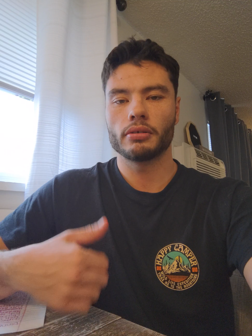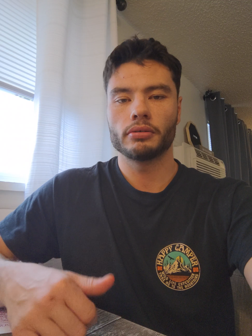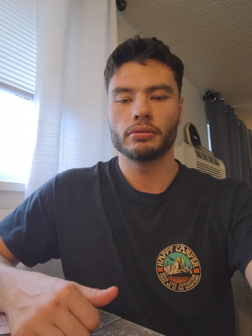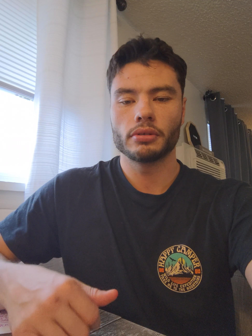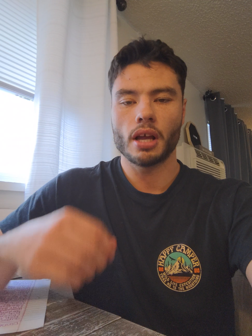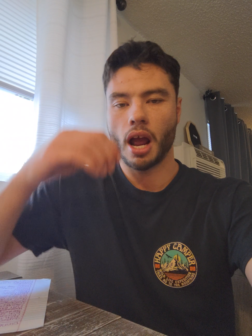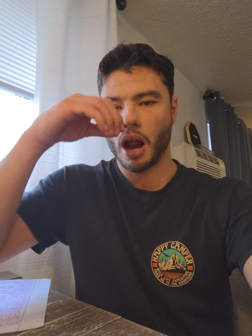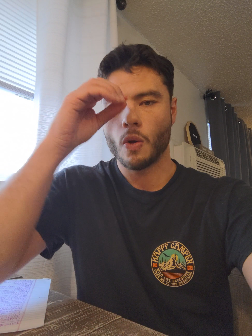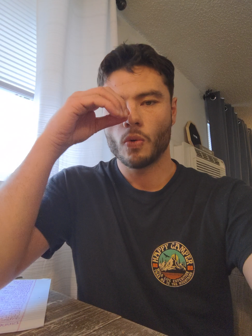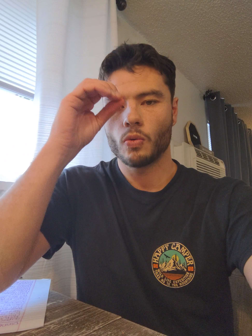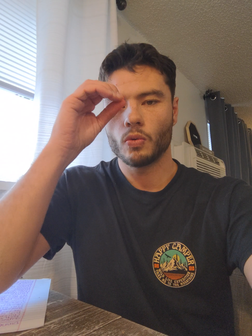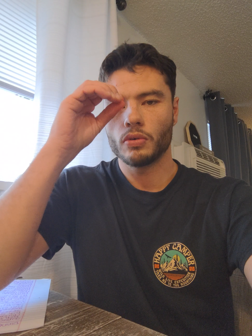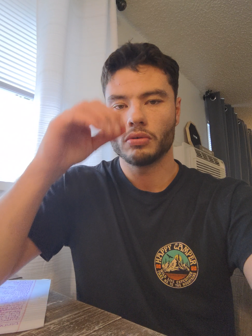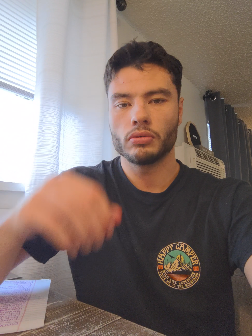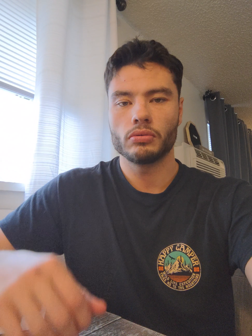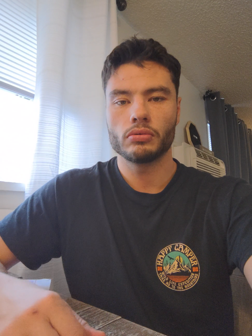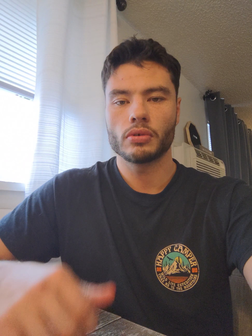owl